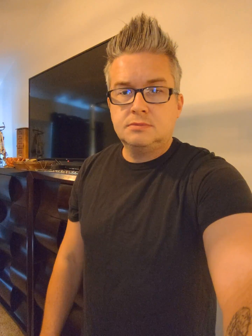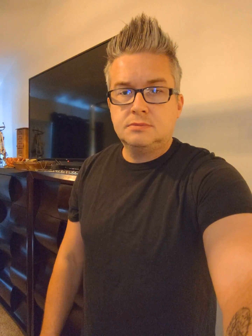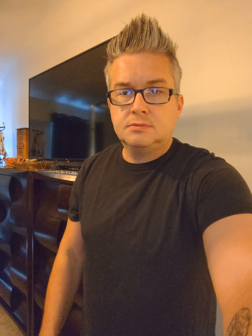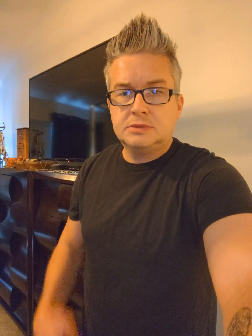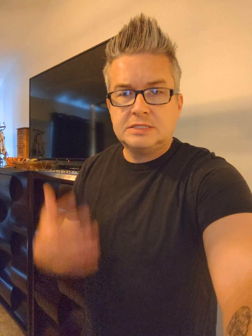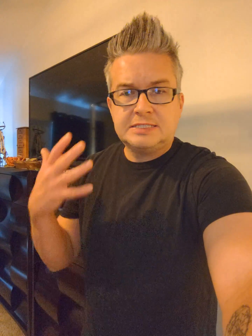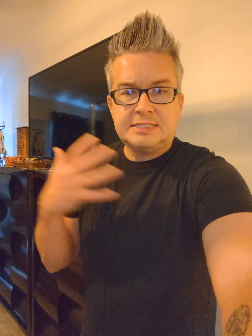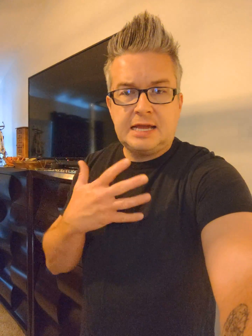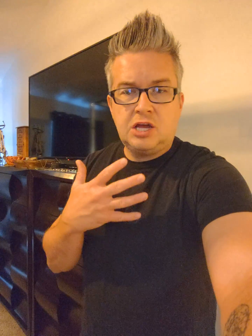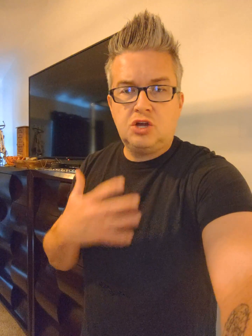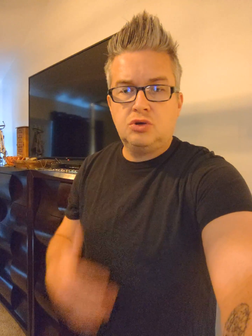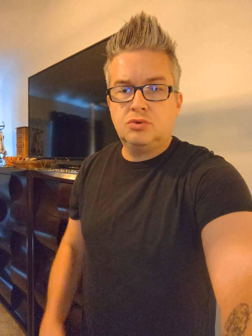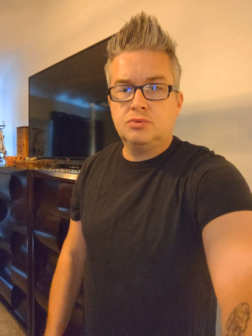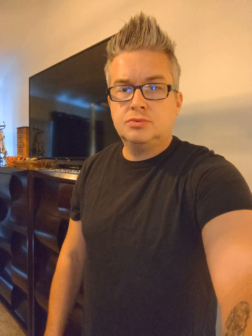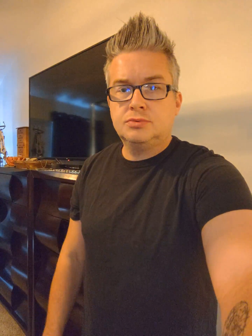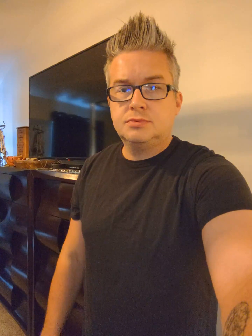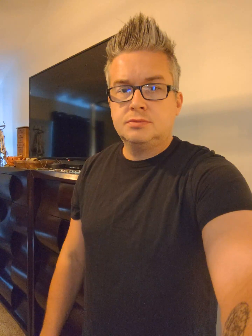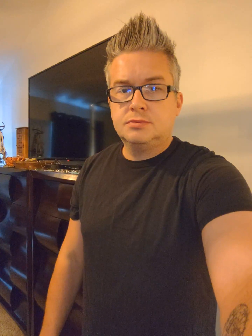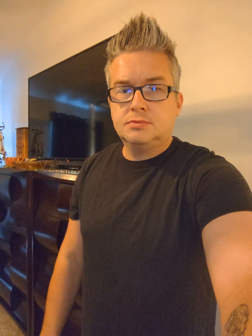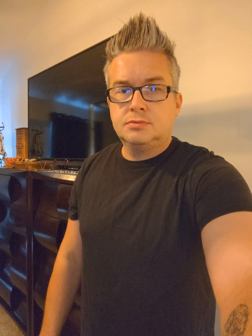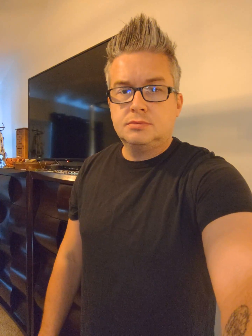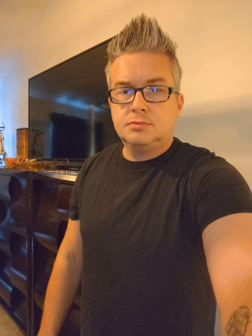scared